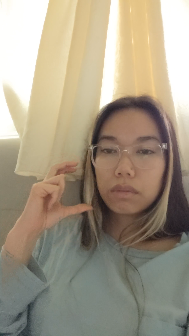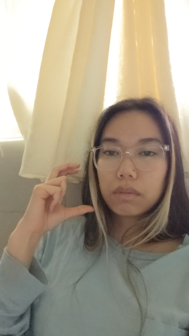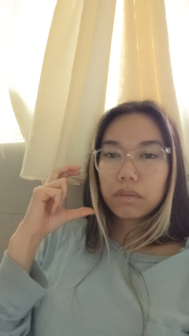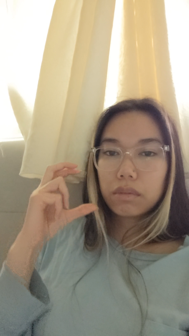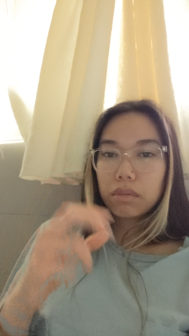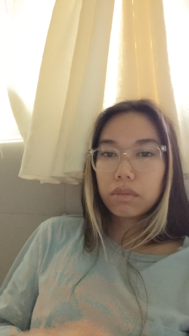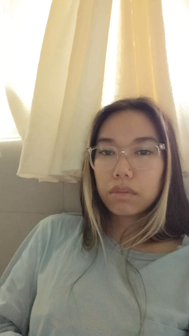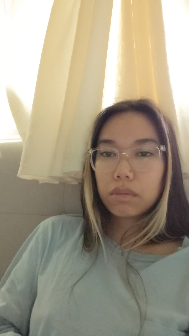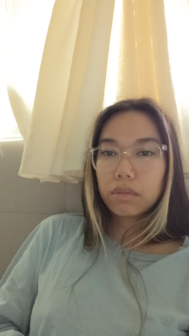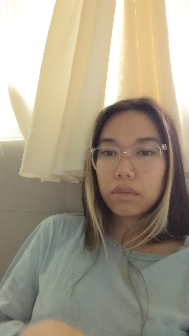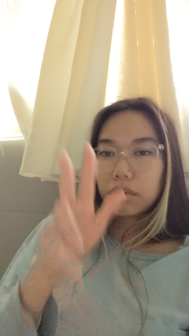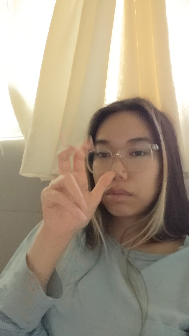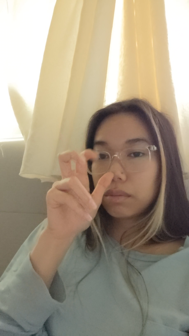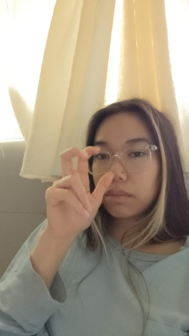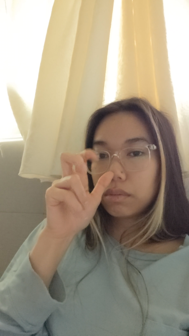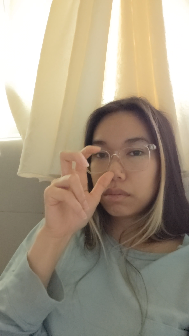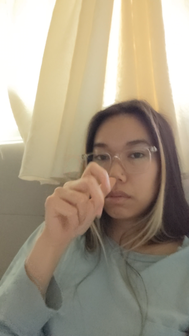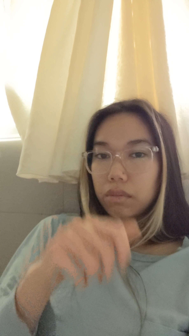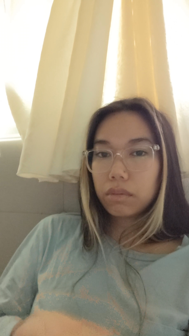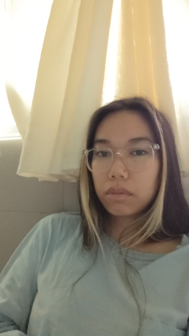ant